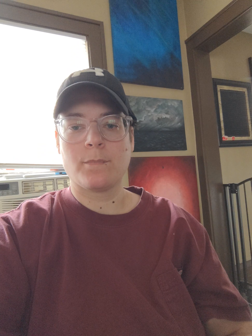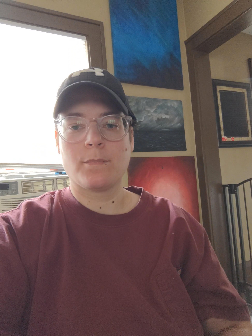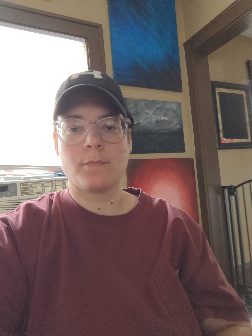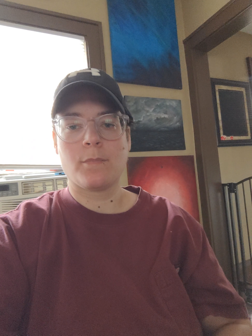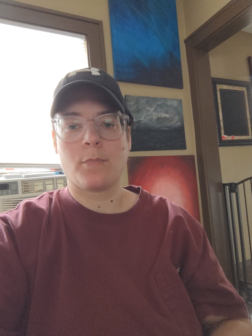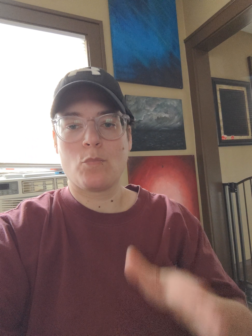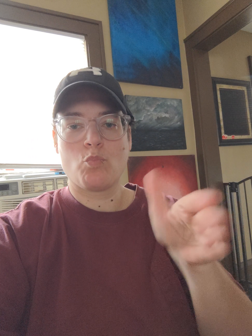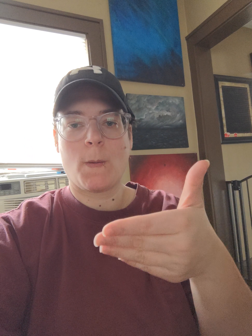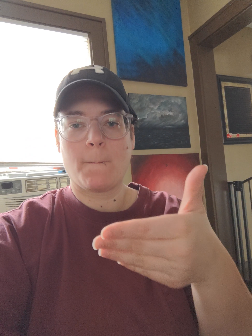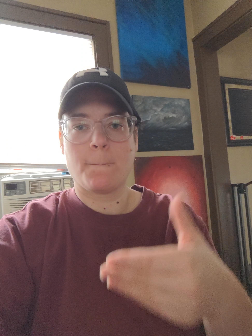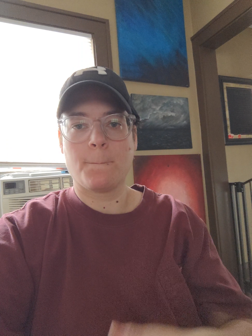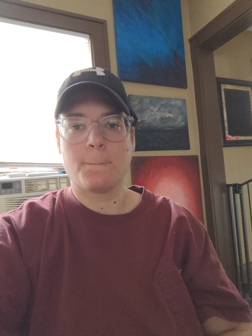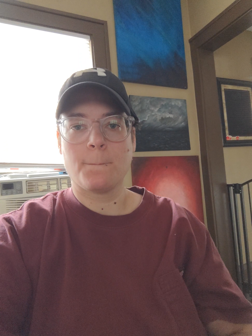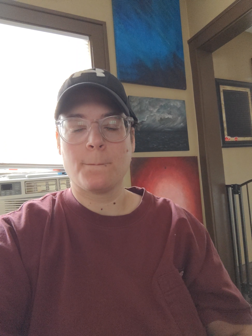room